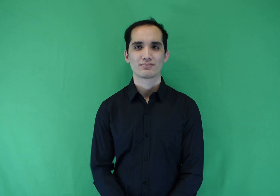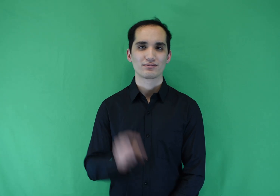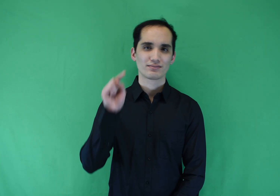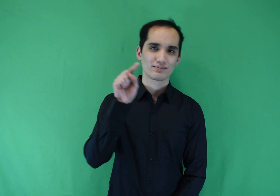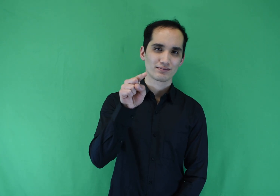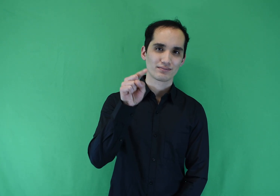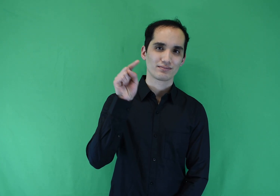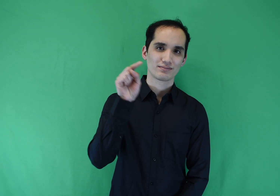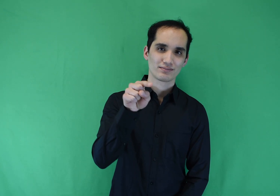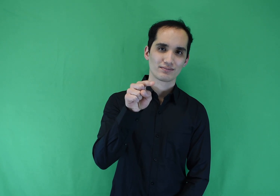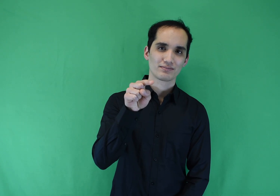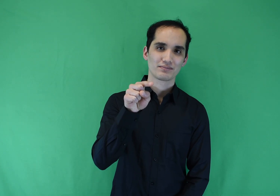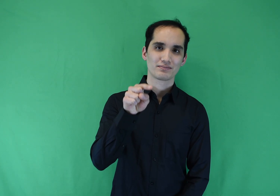esto